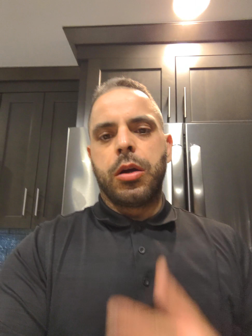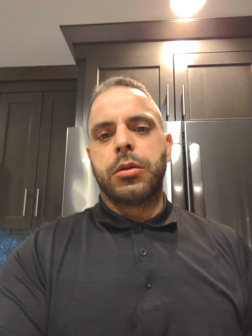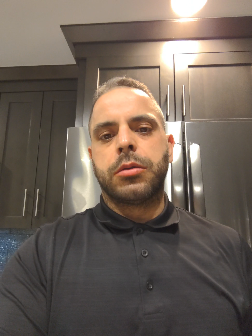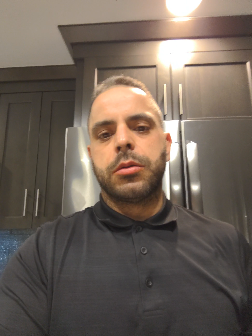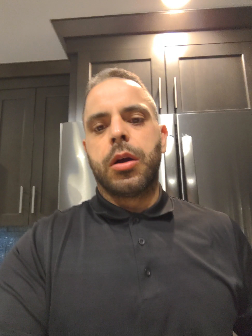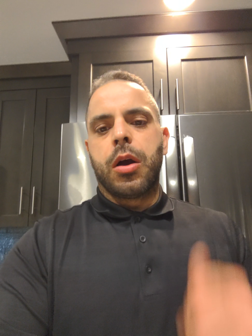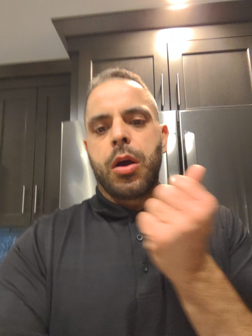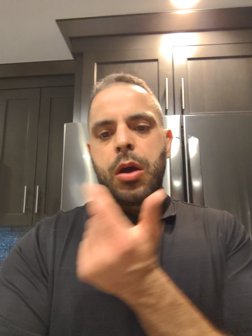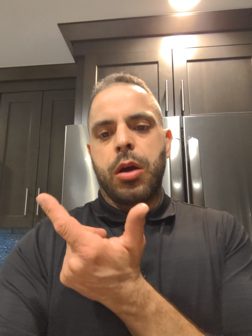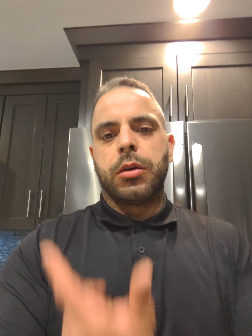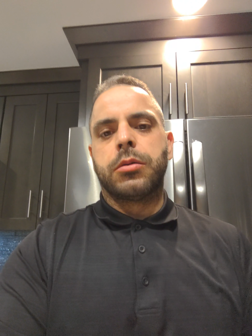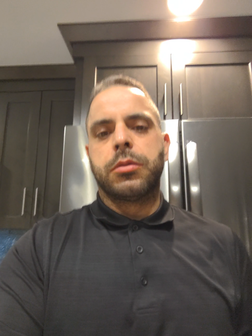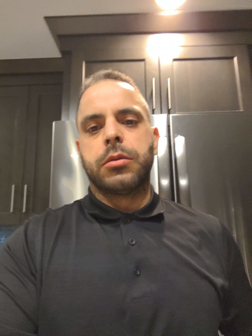all